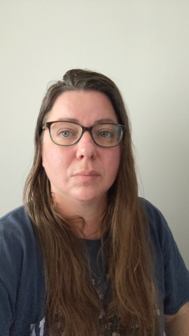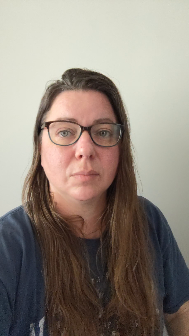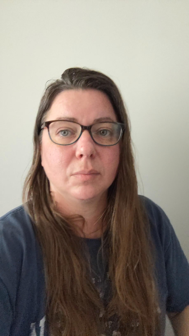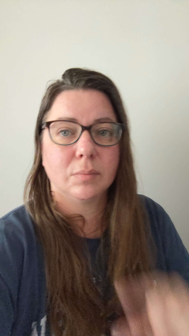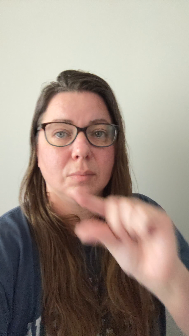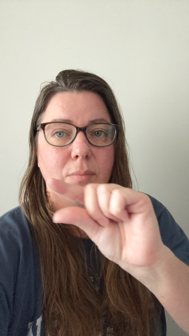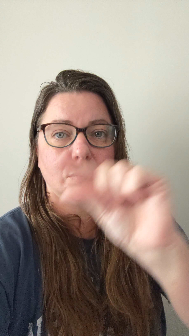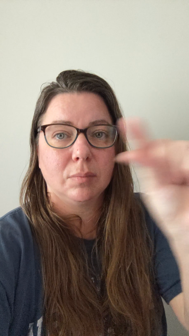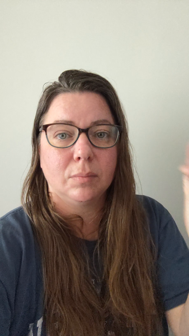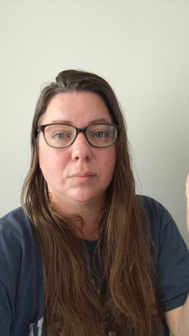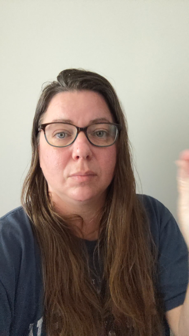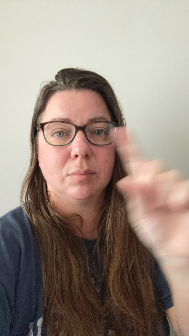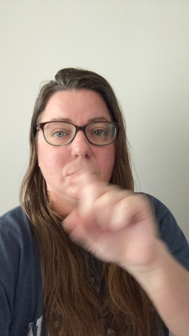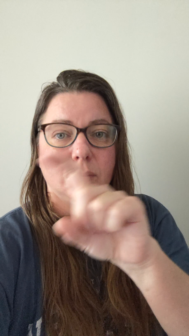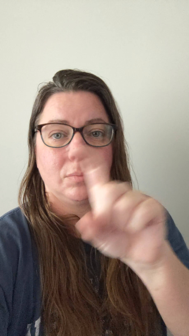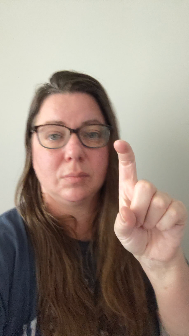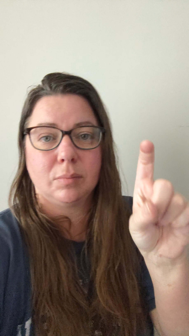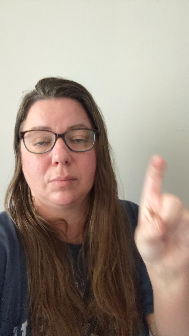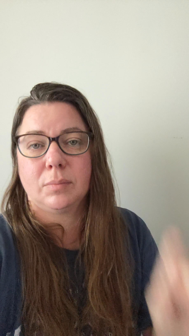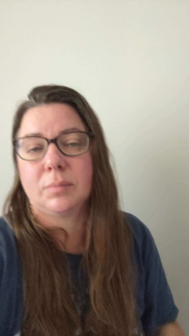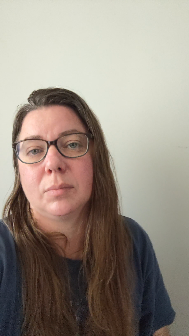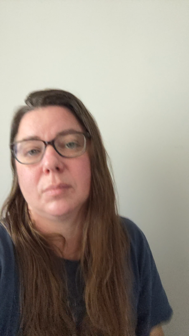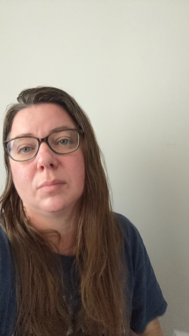peas